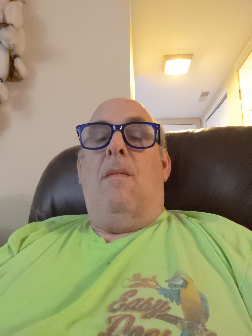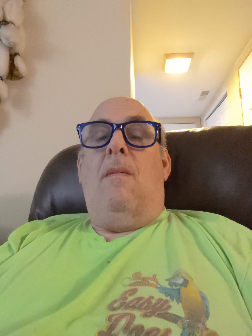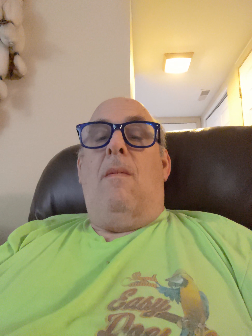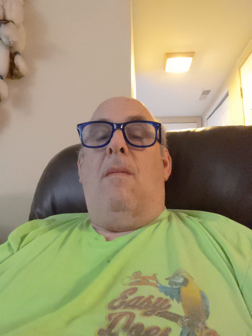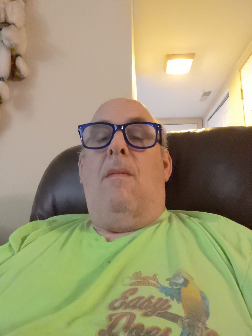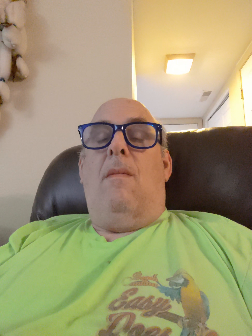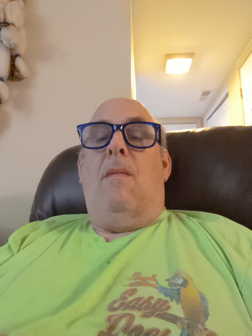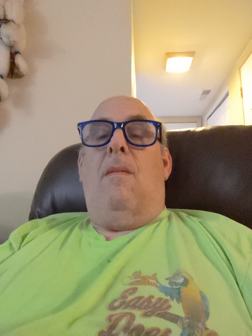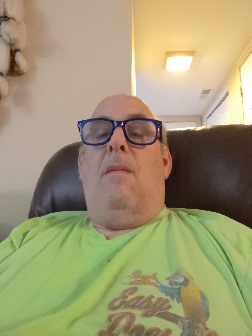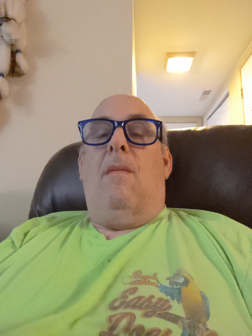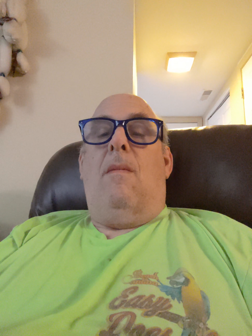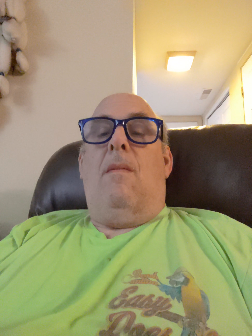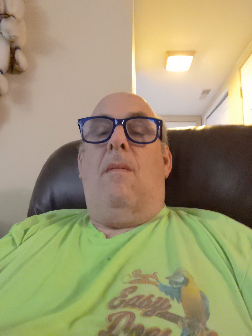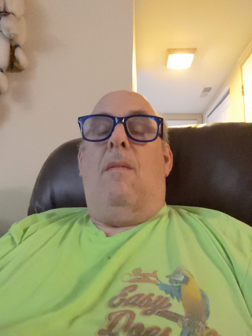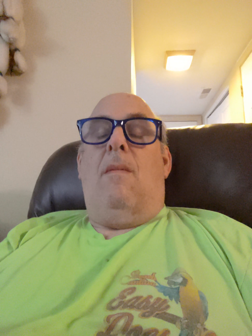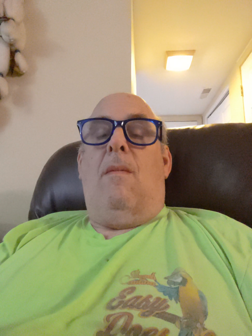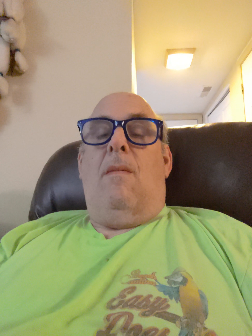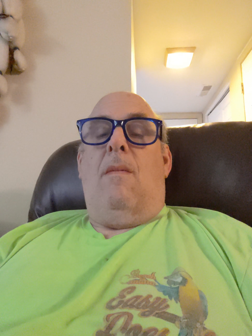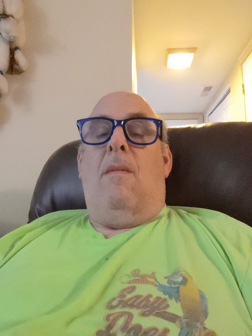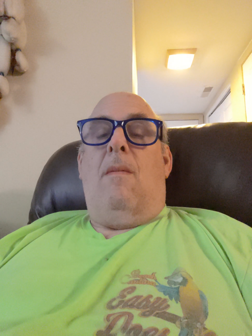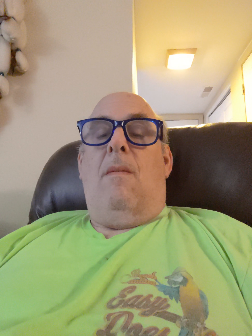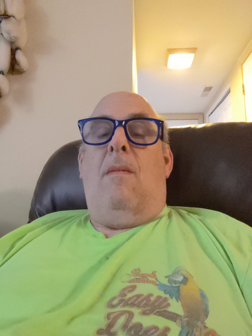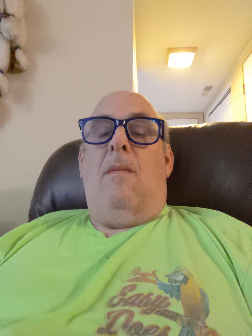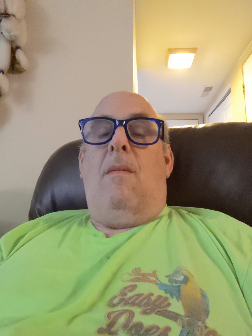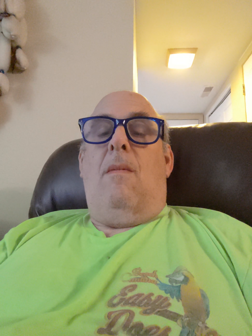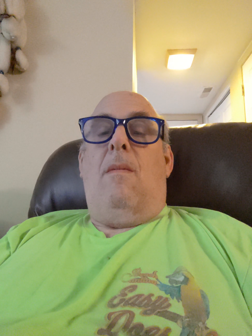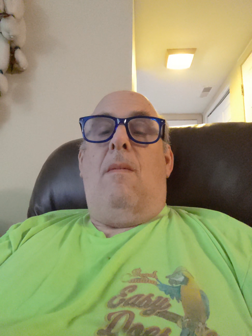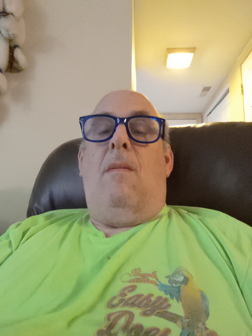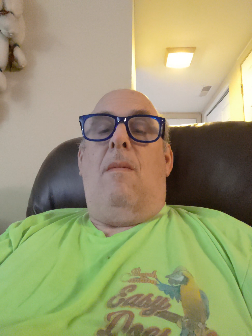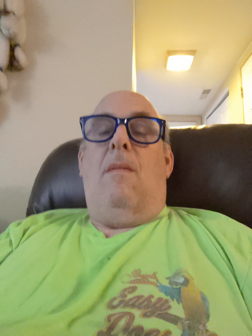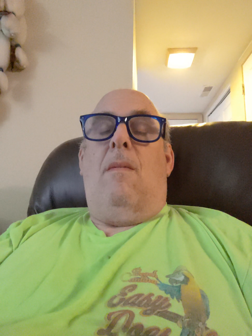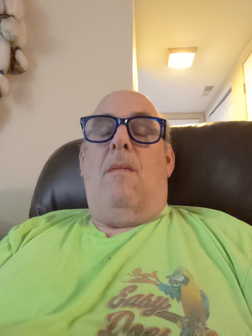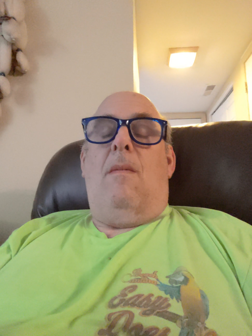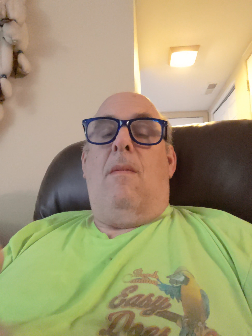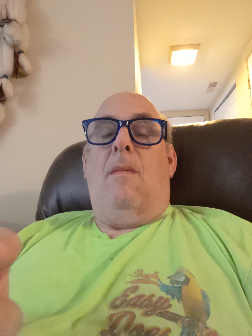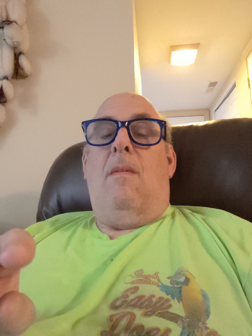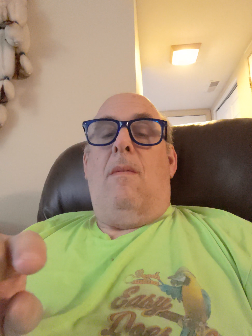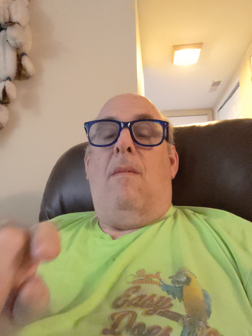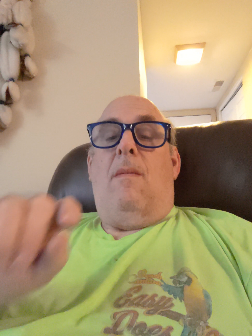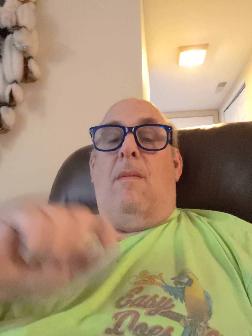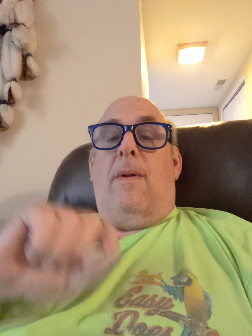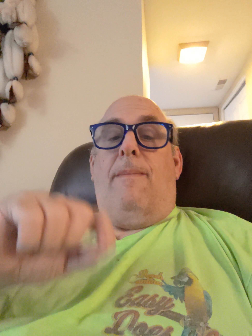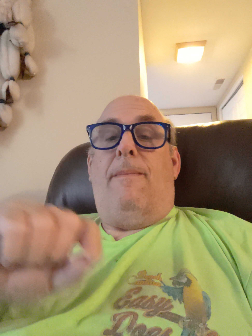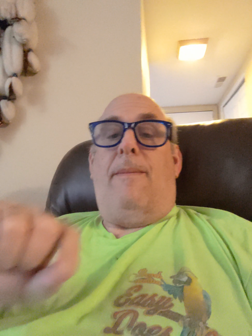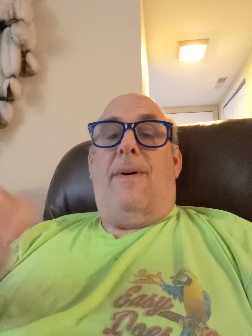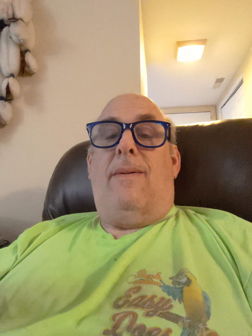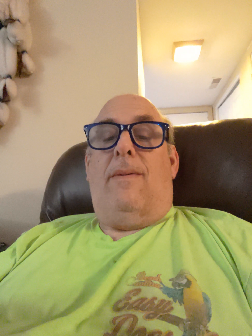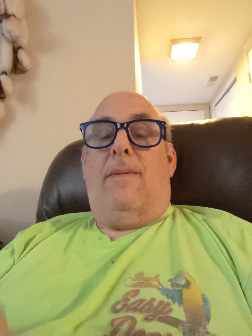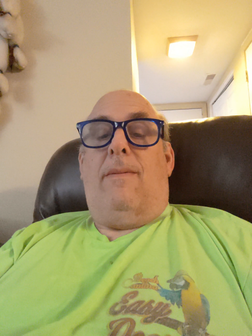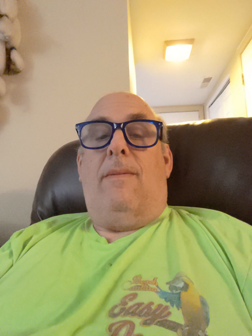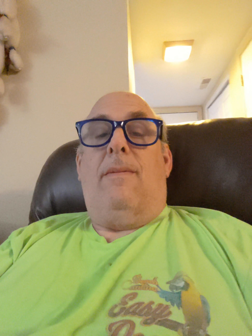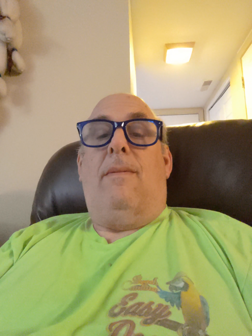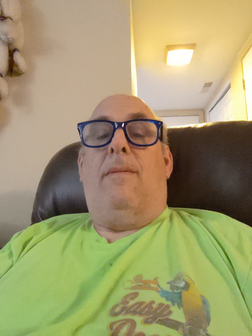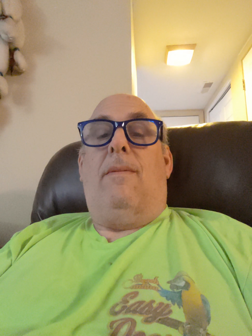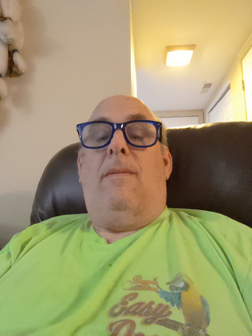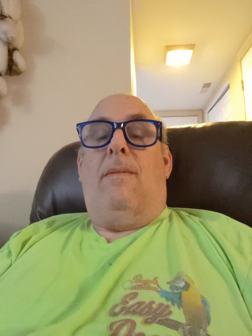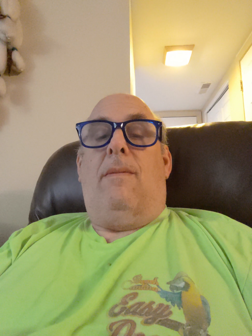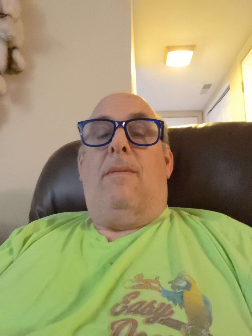pen